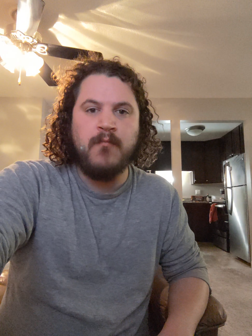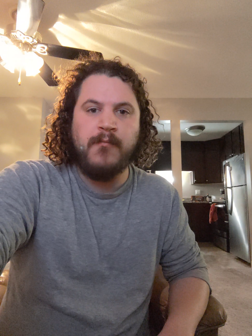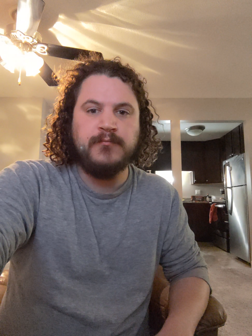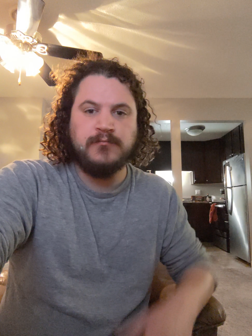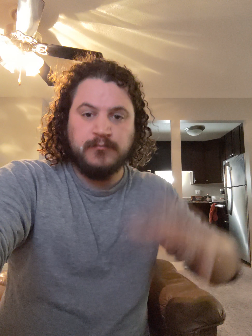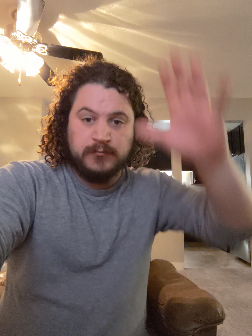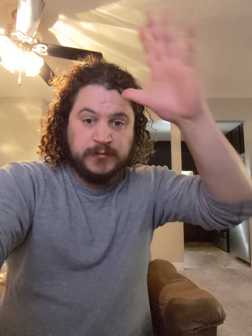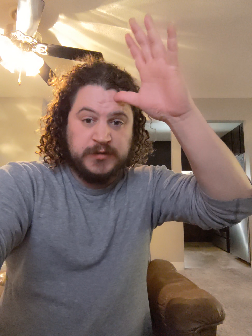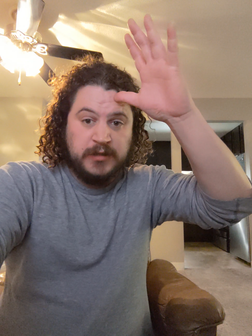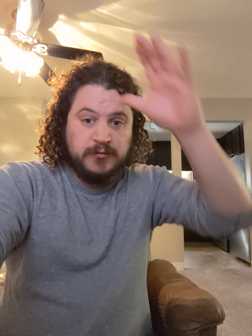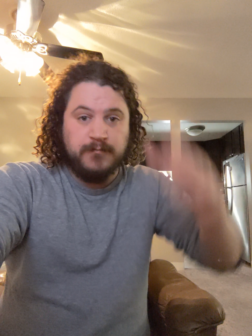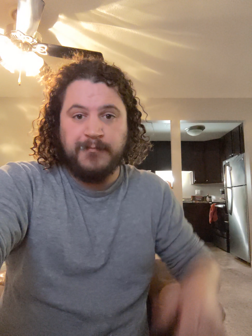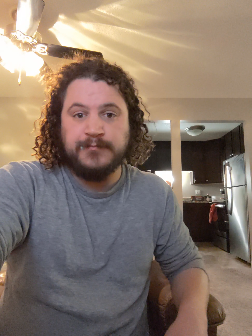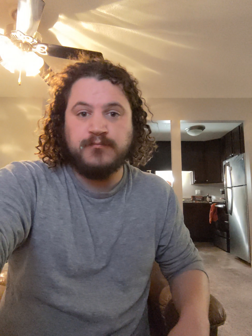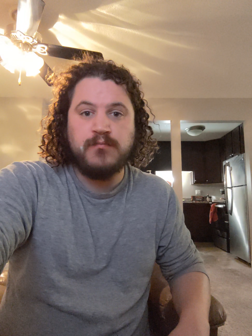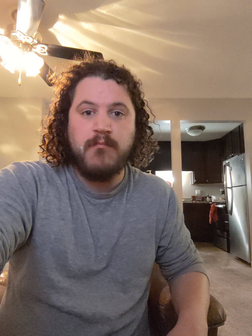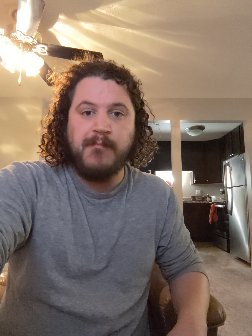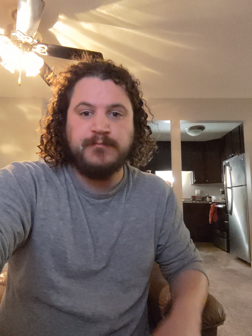dad